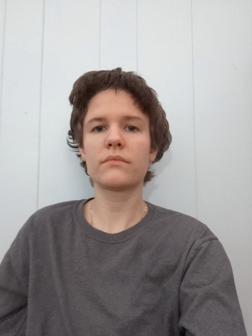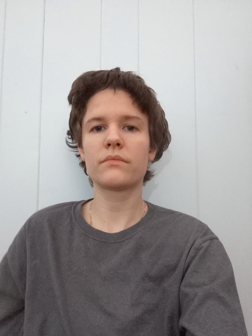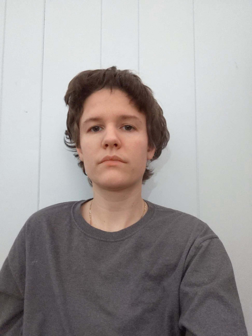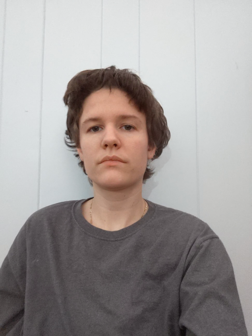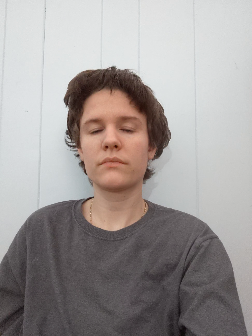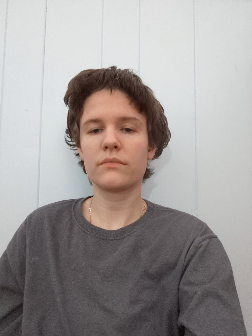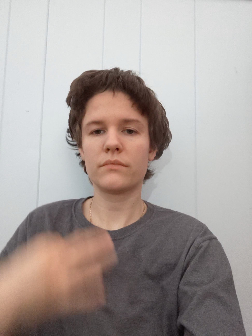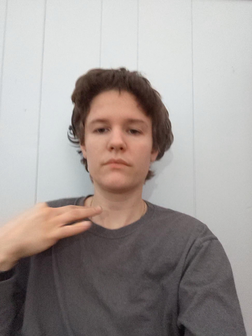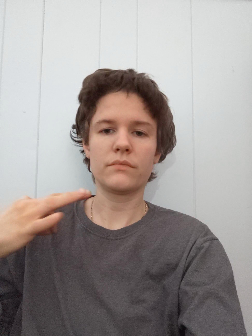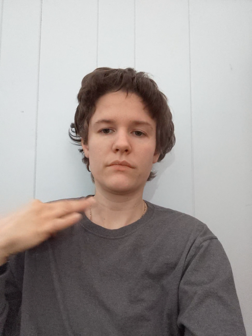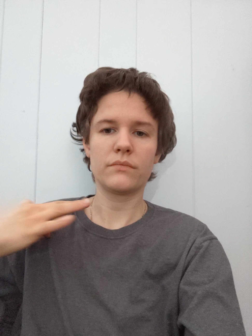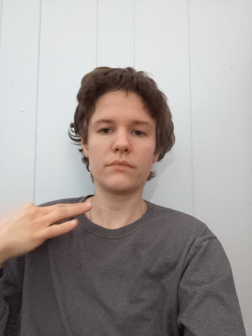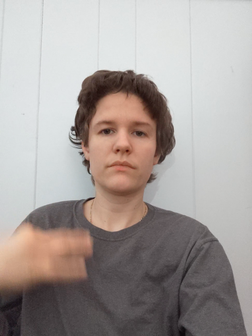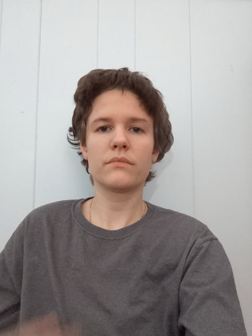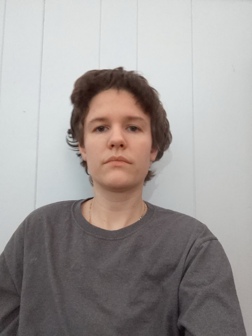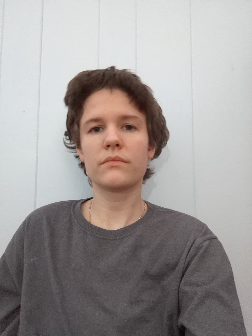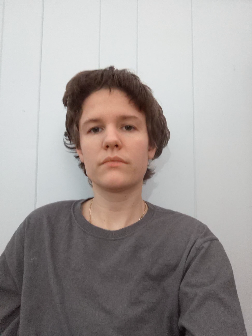shirt